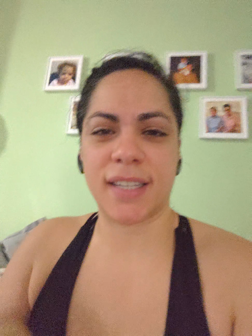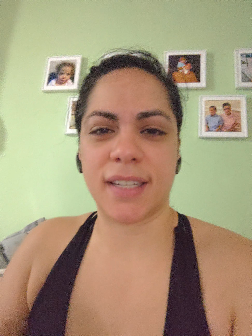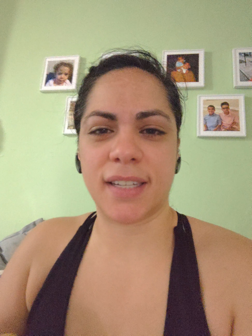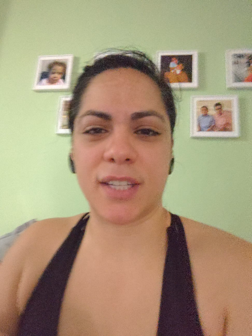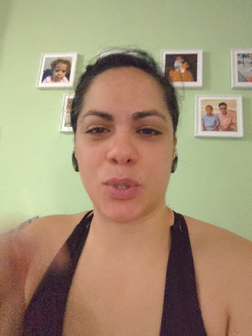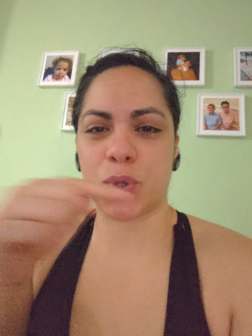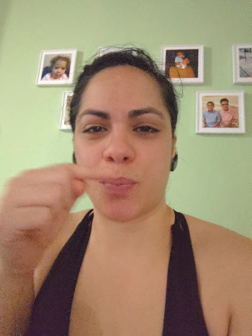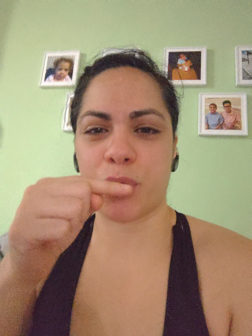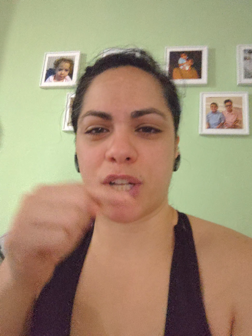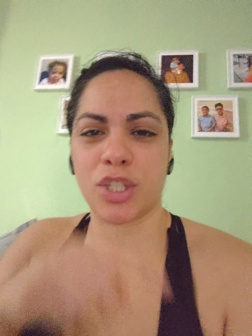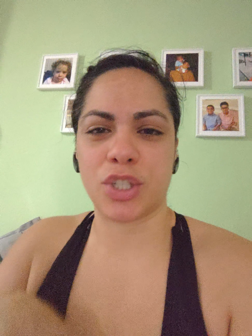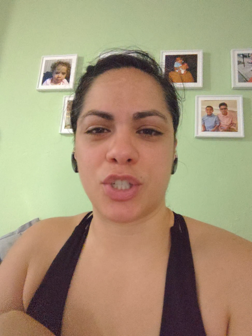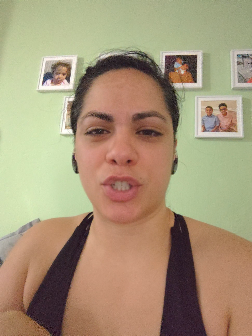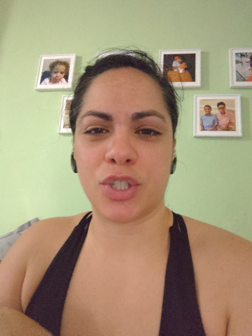toothbrush